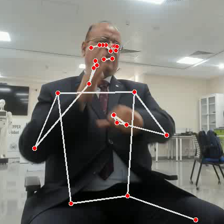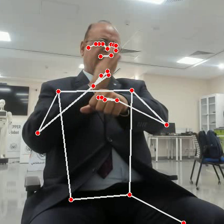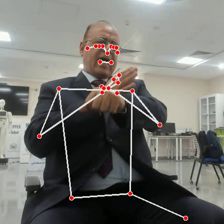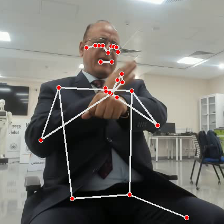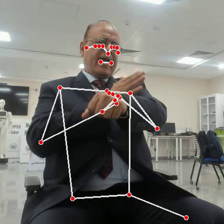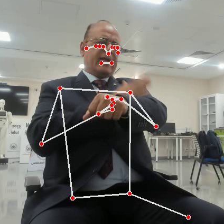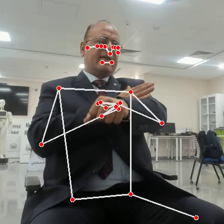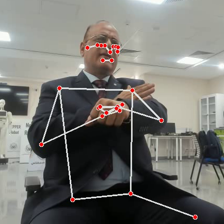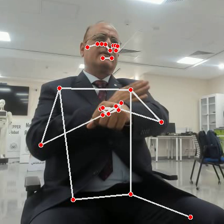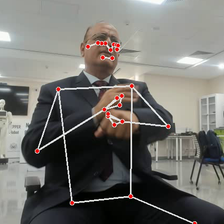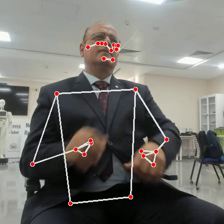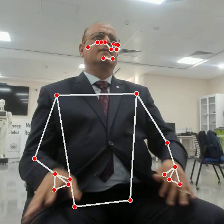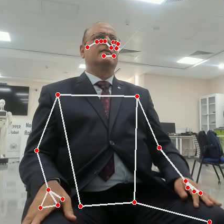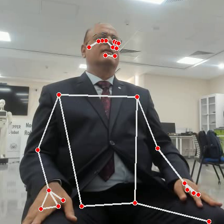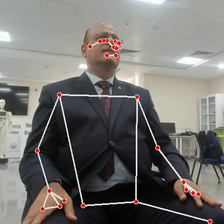t3ban